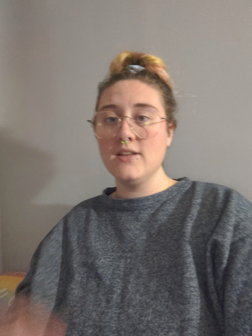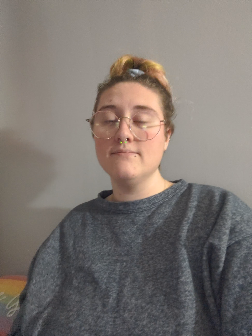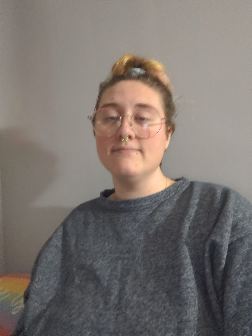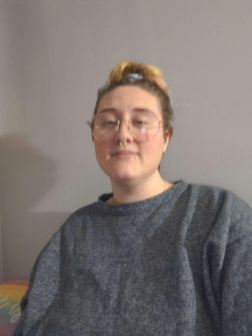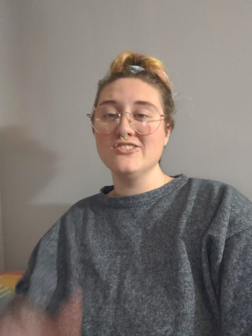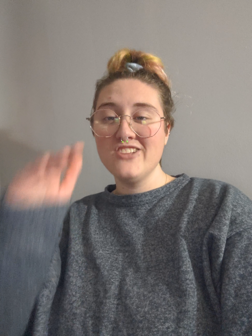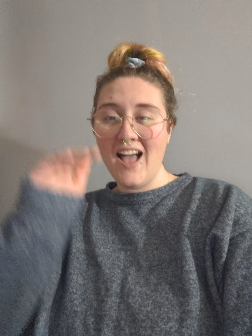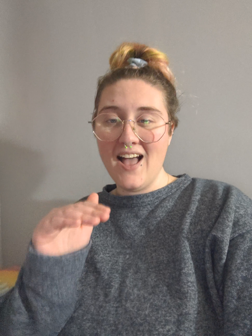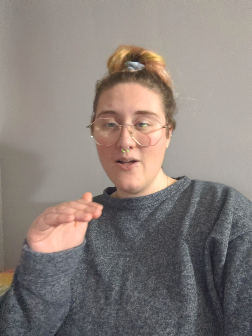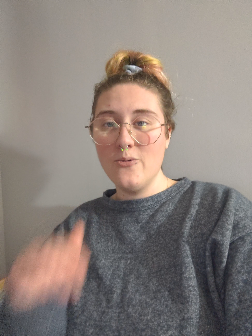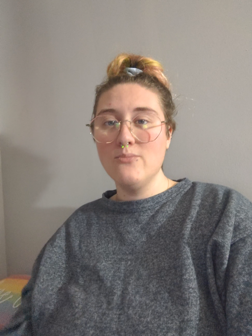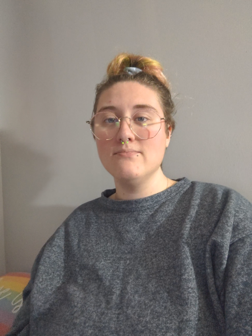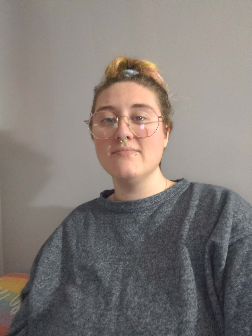child